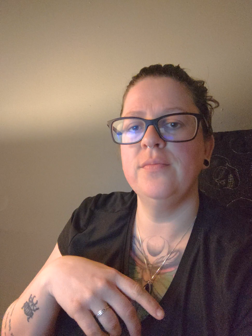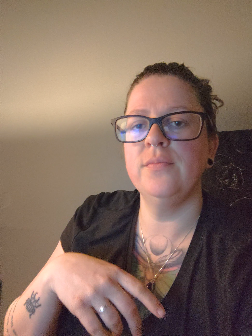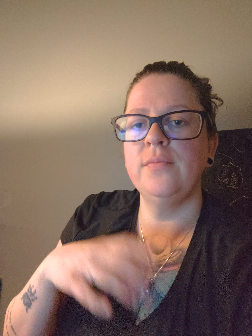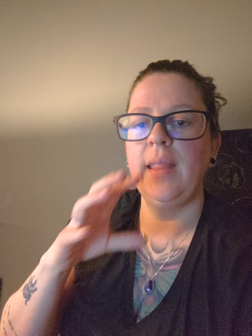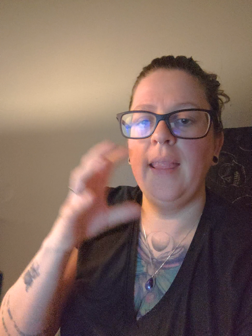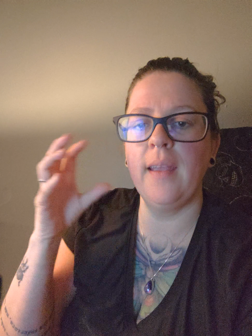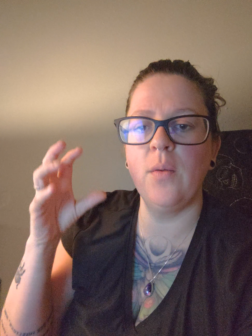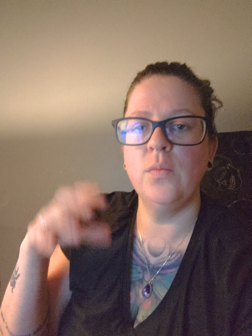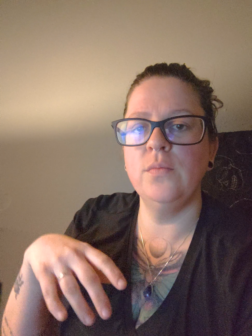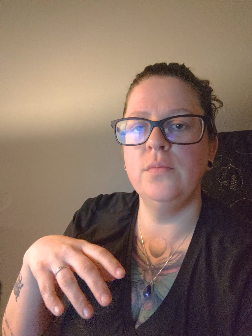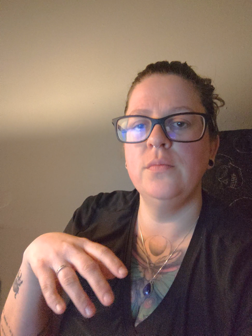cloud